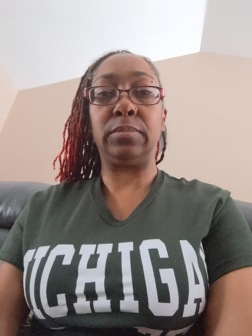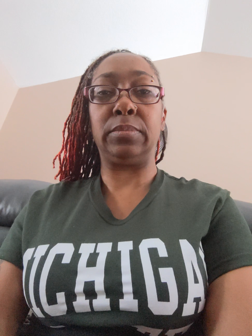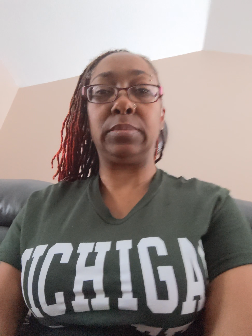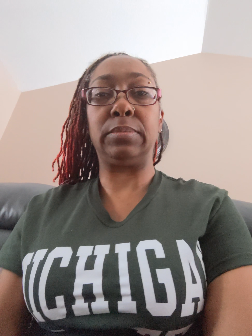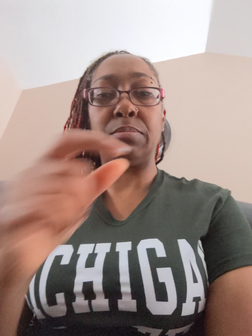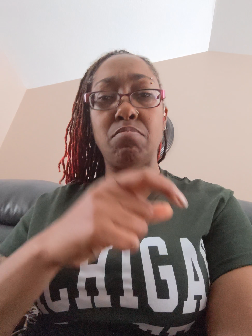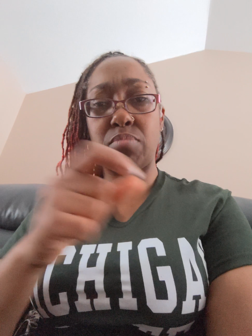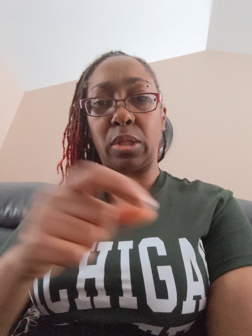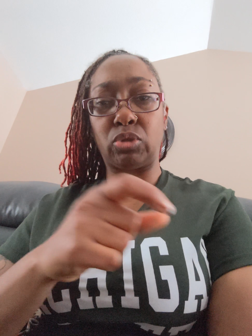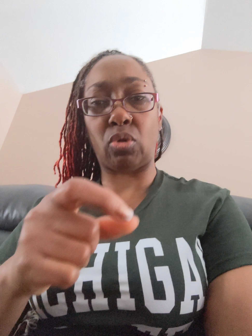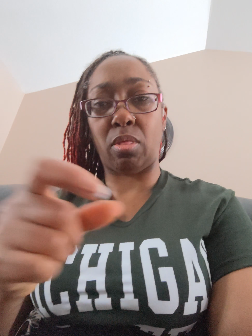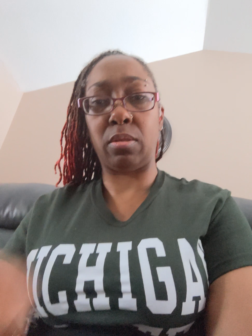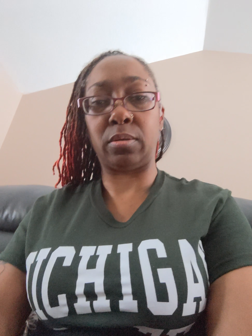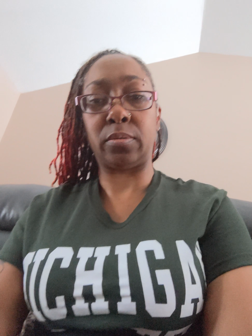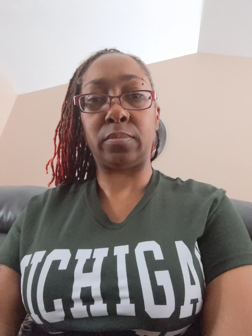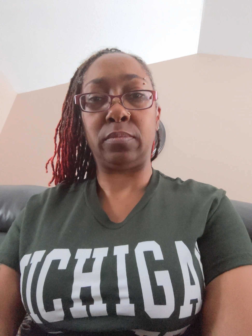puzzle